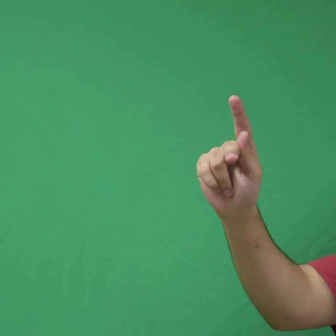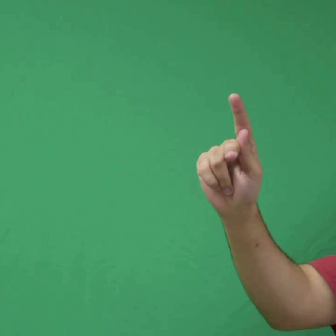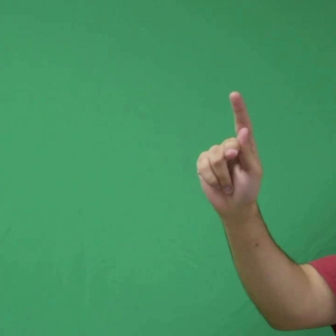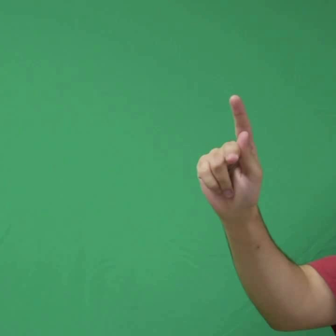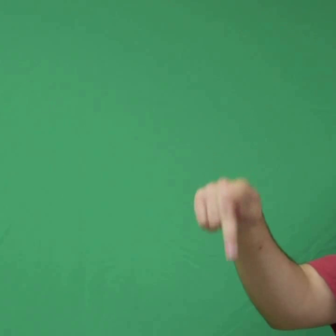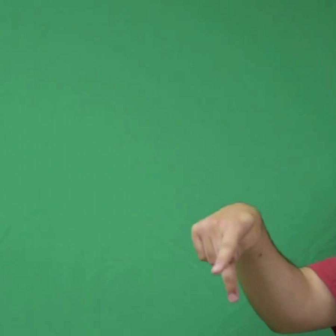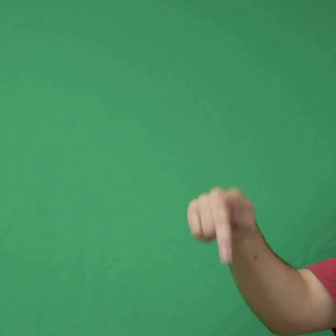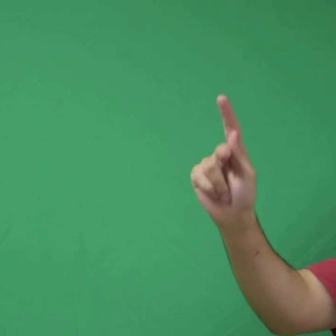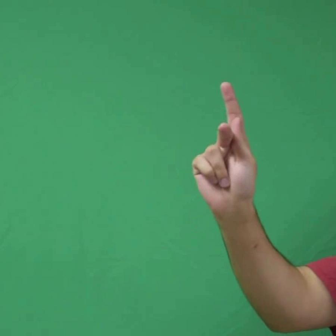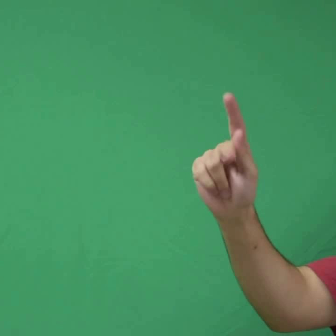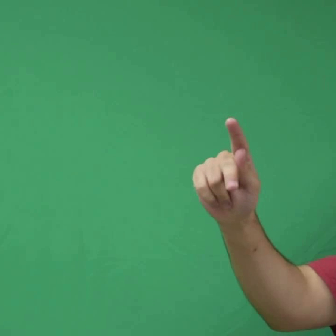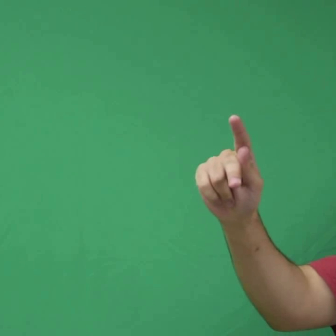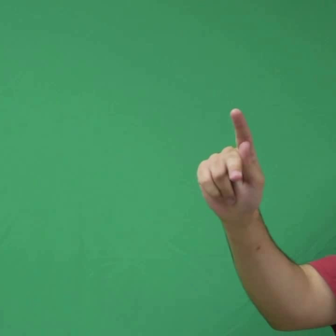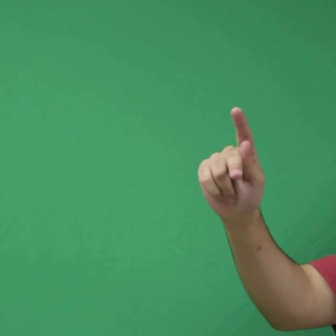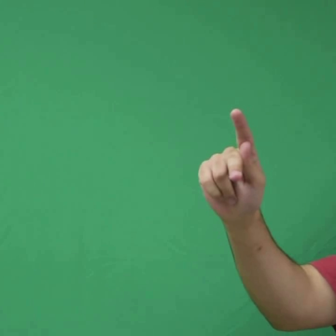K